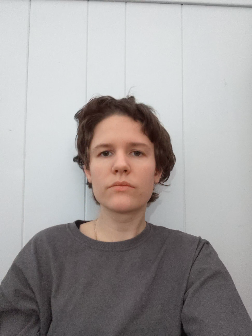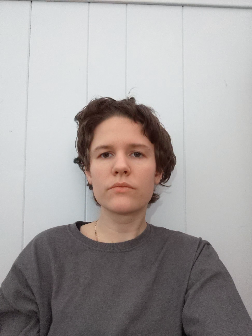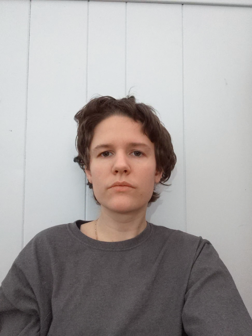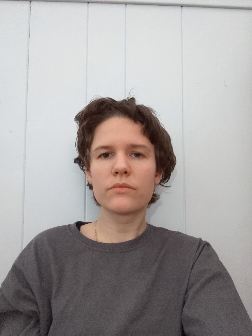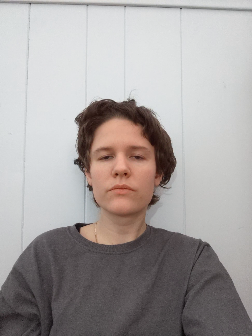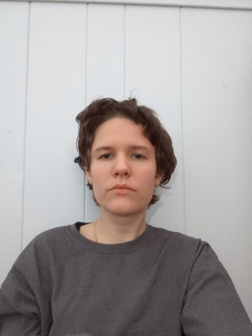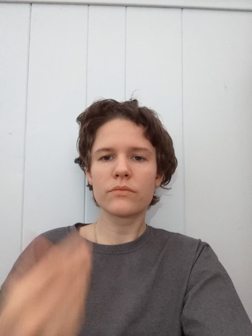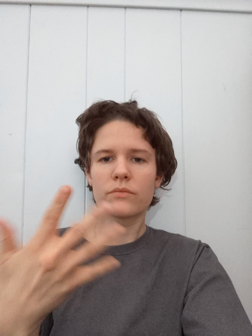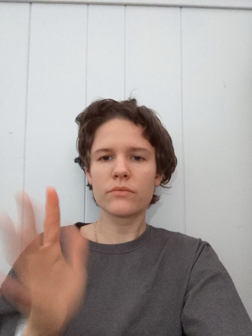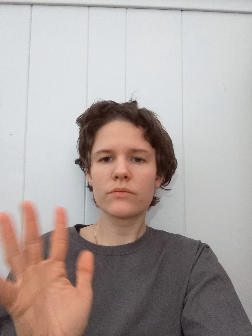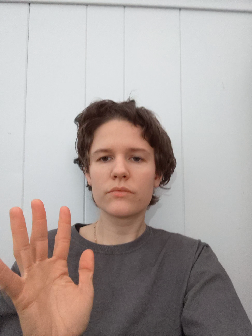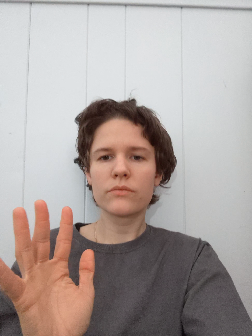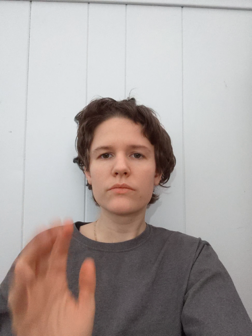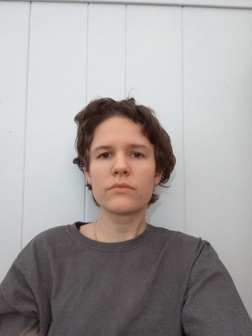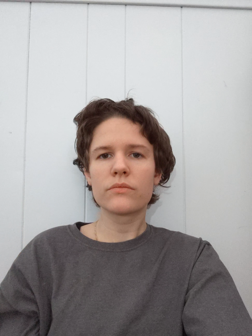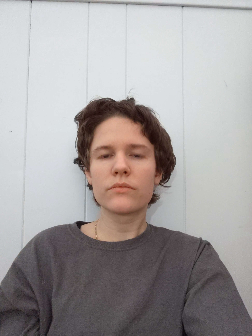finish